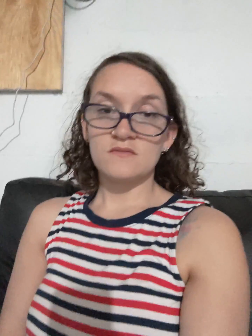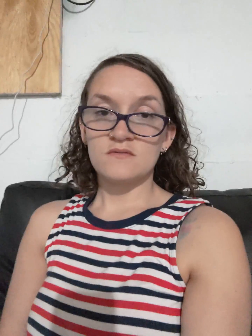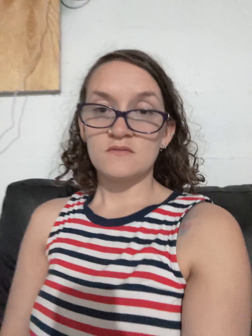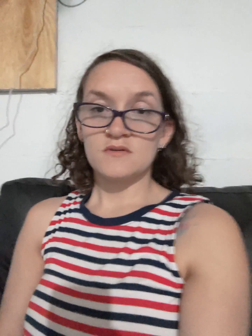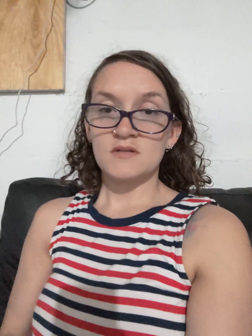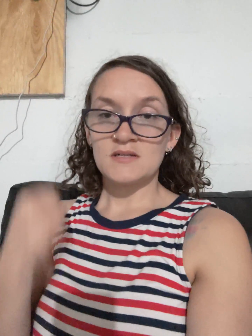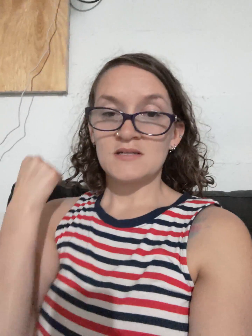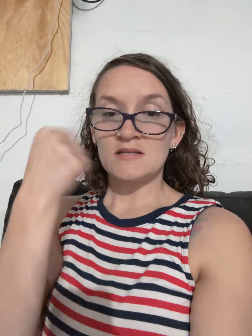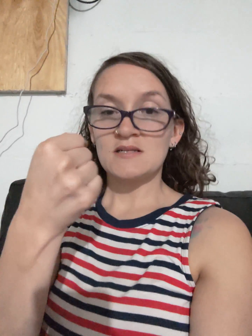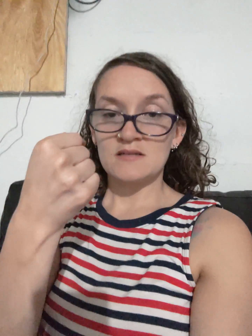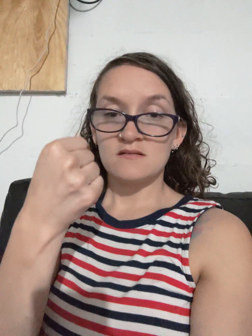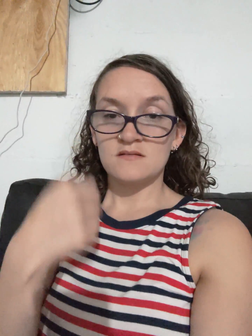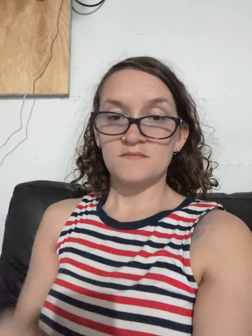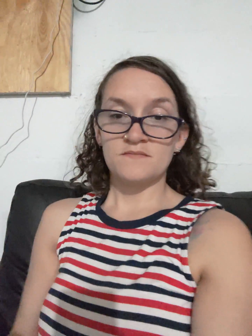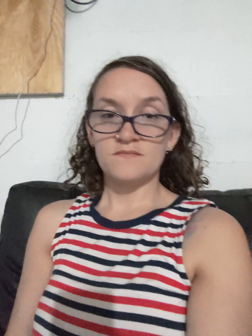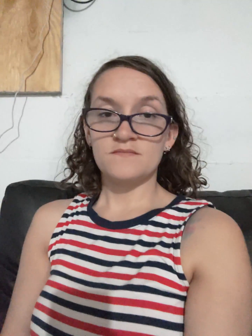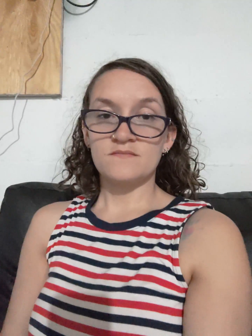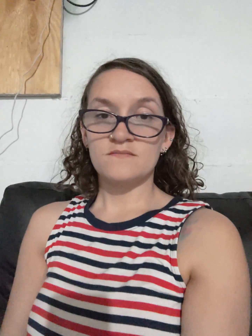hit